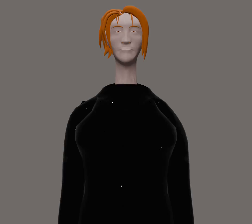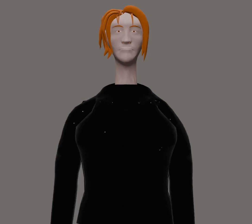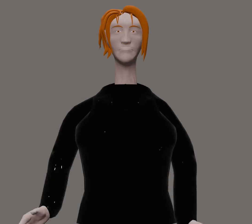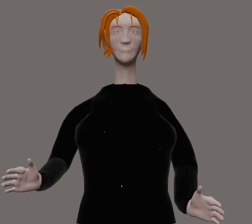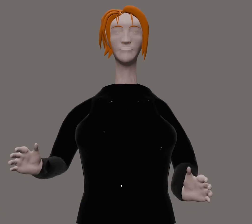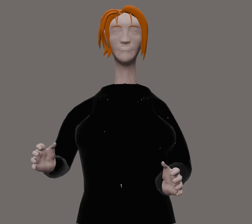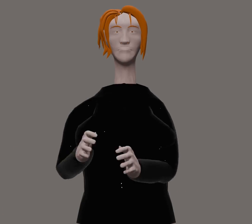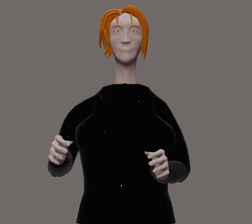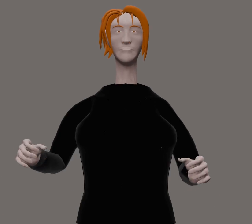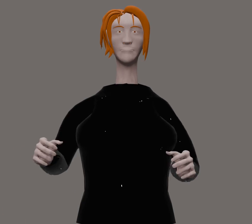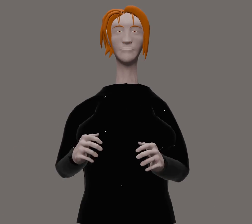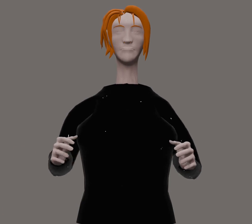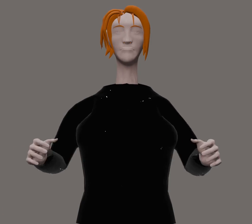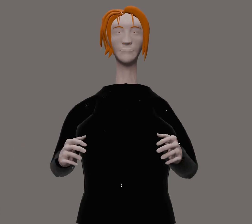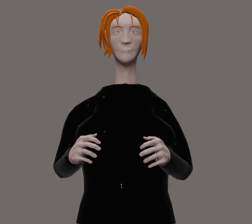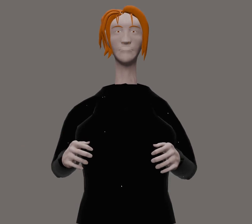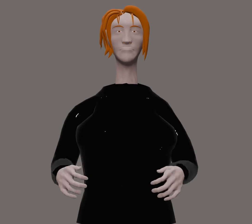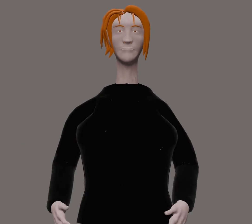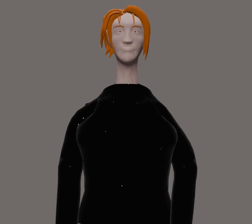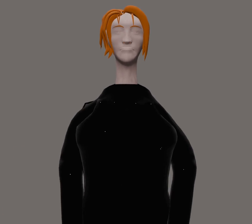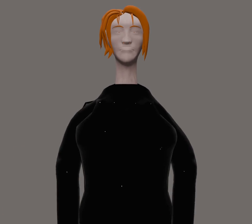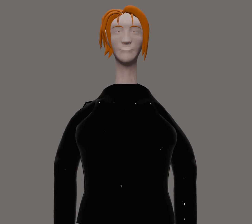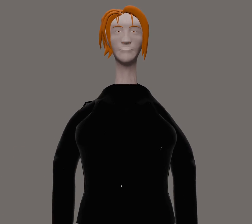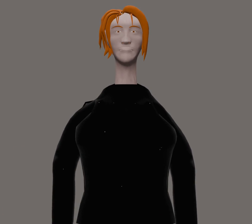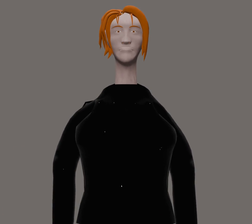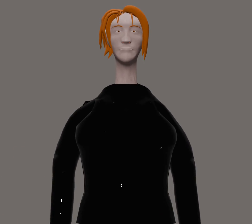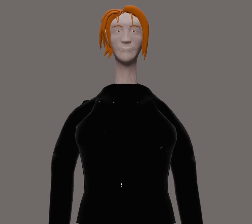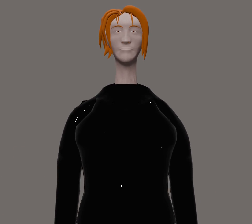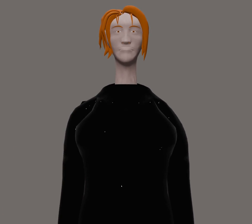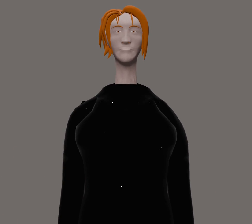Bitter Cold